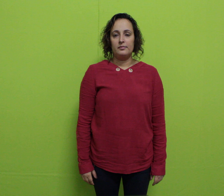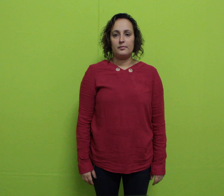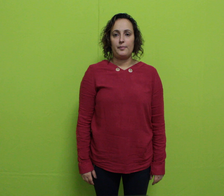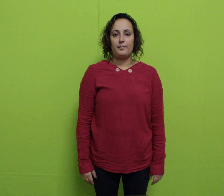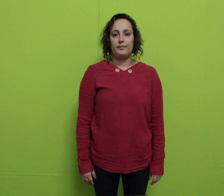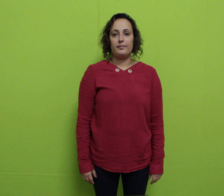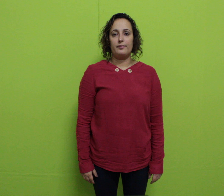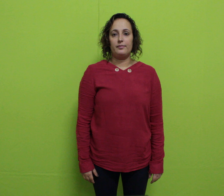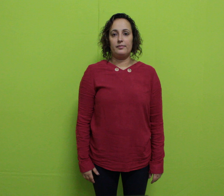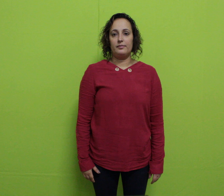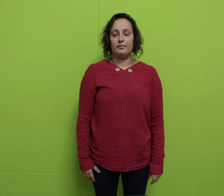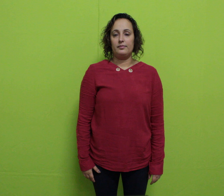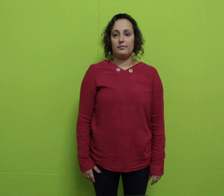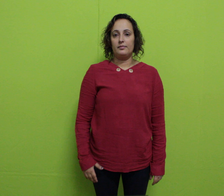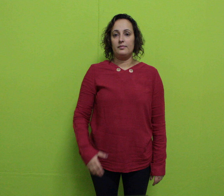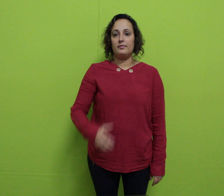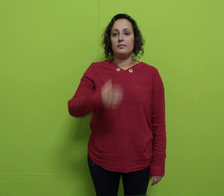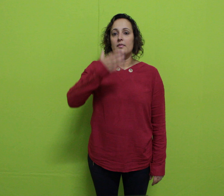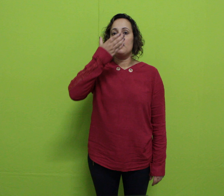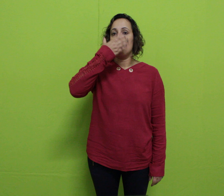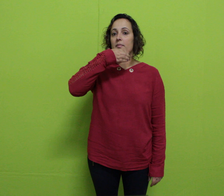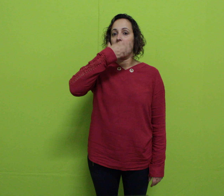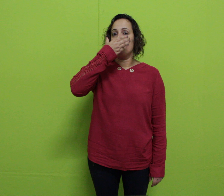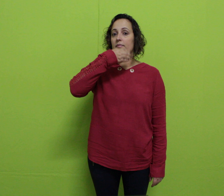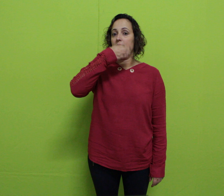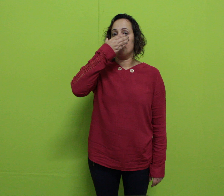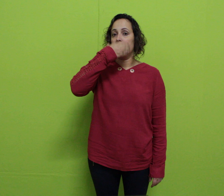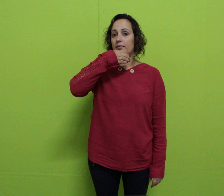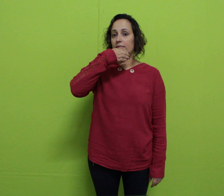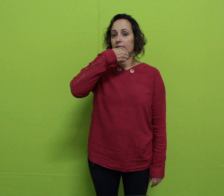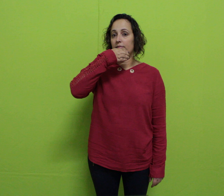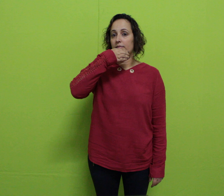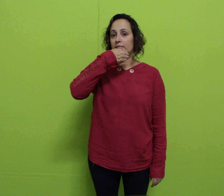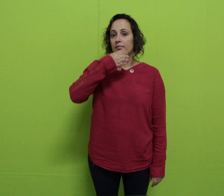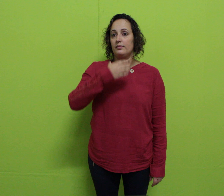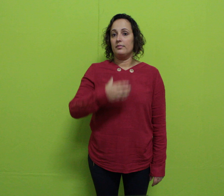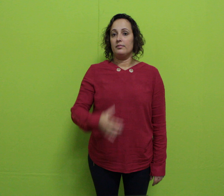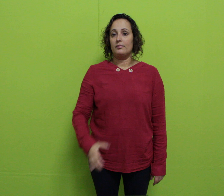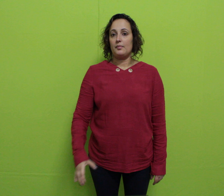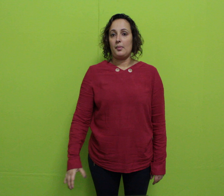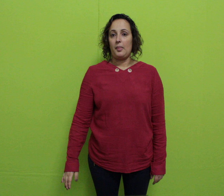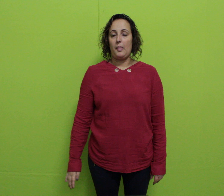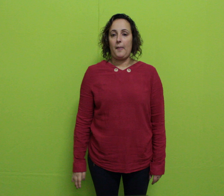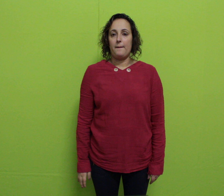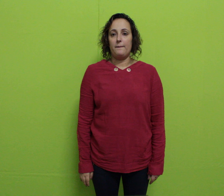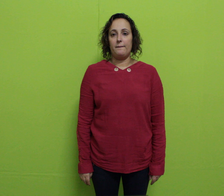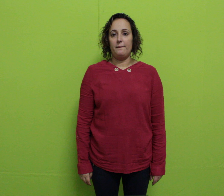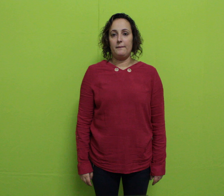maçã